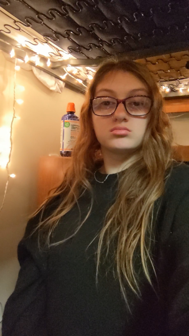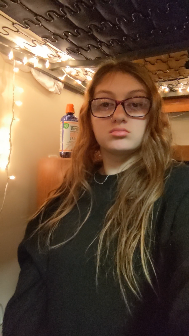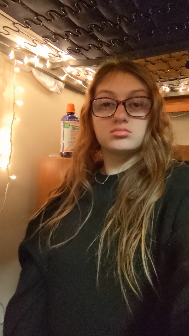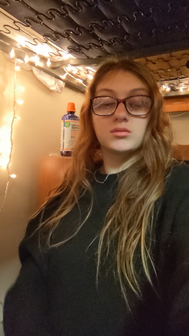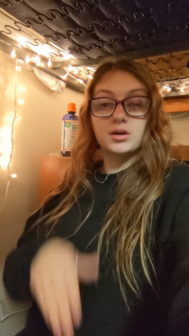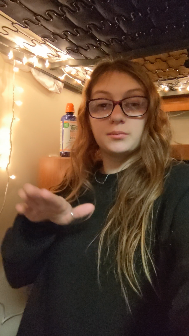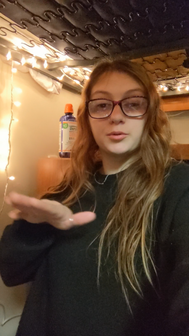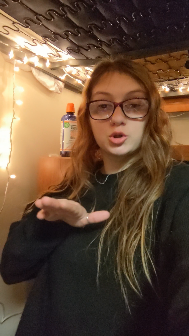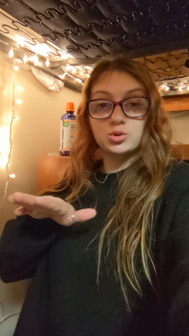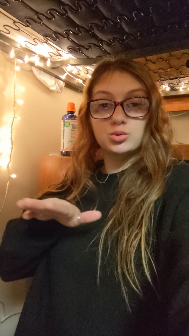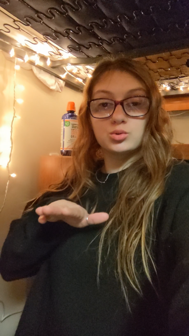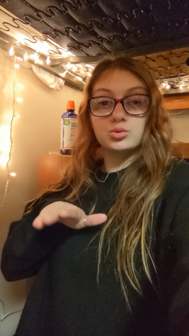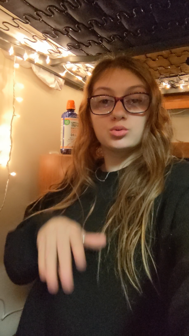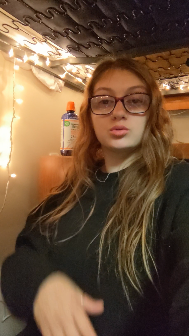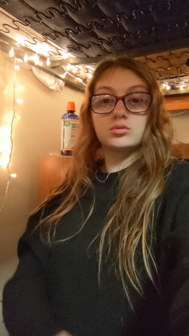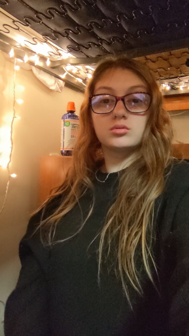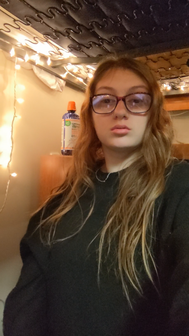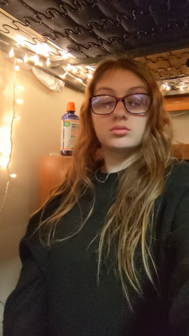penguin